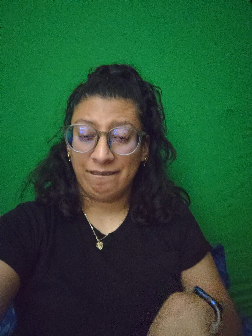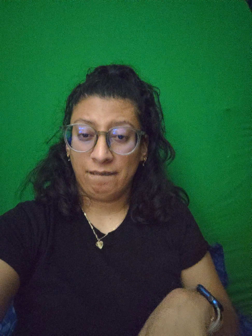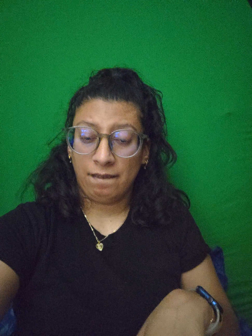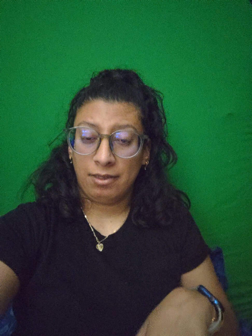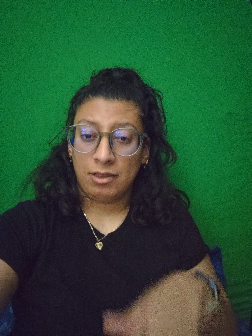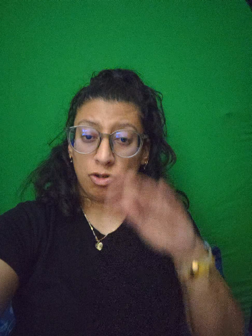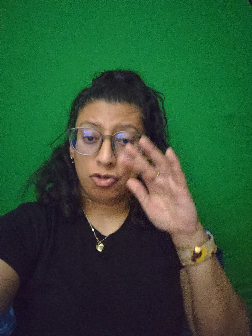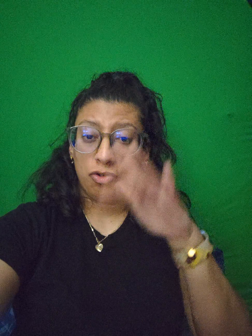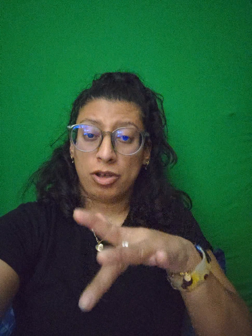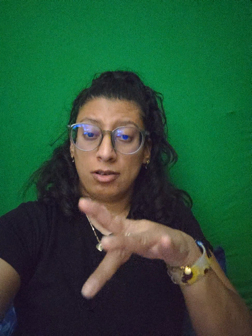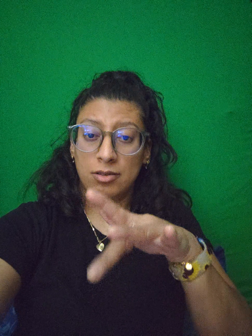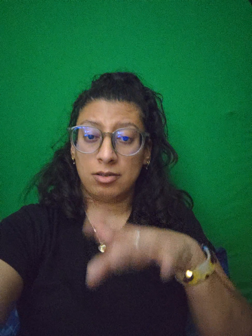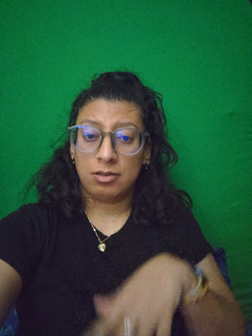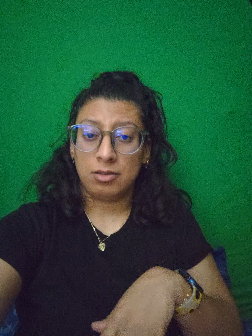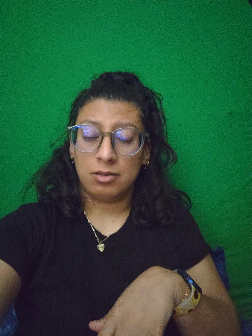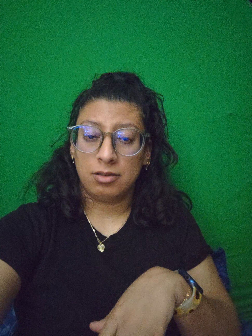touch